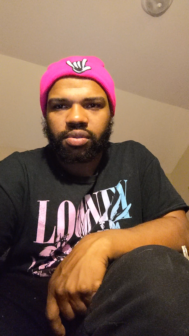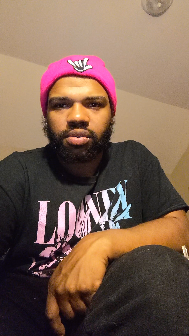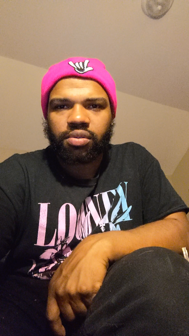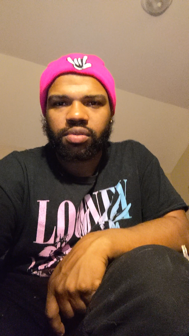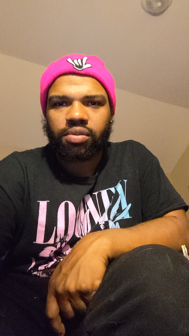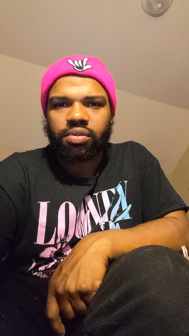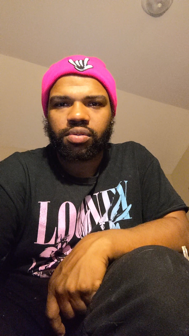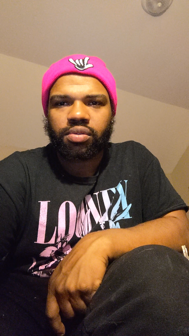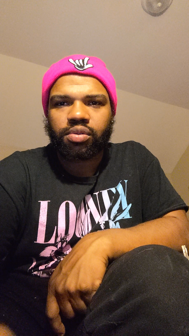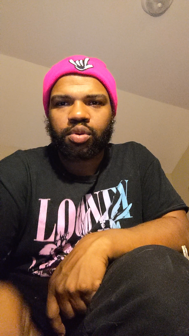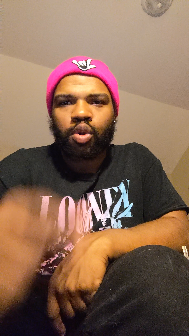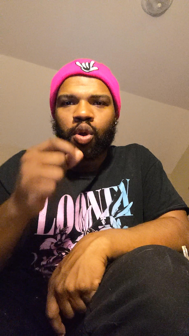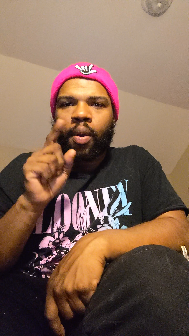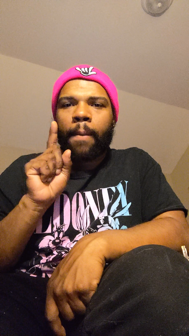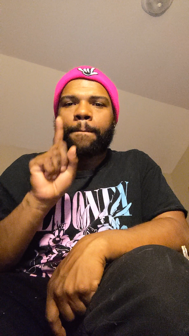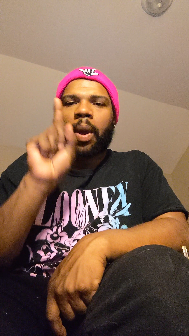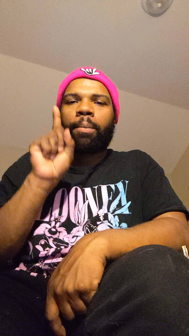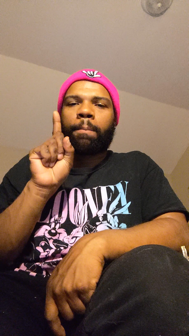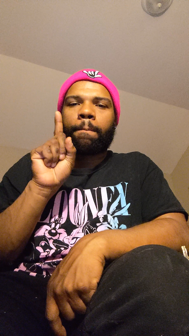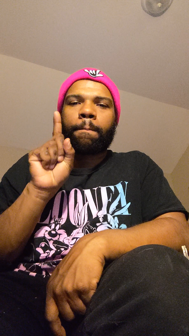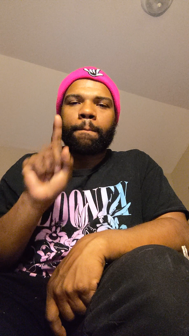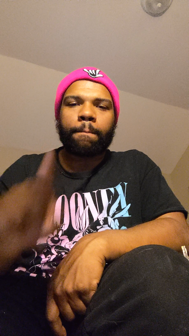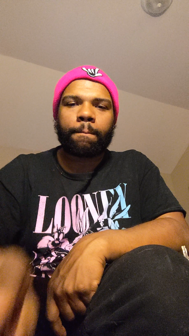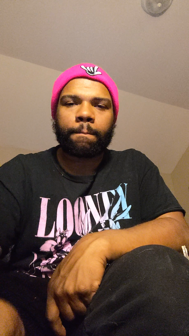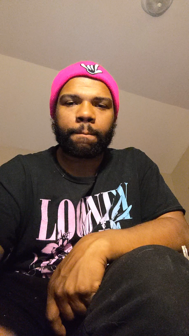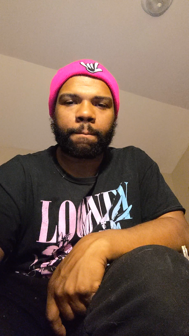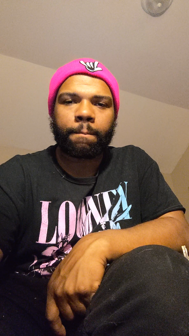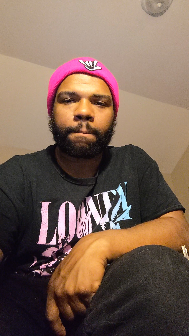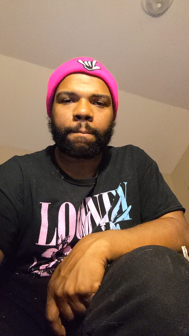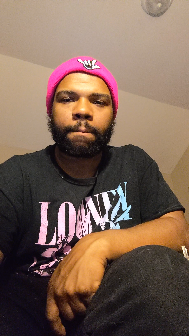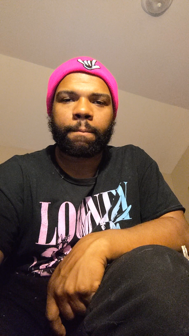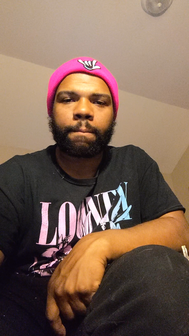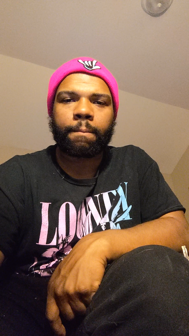bump